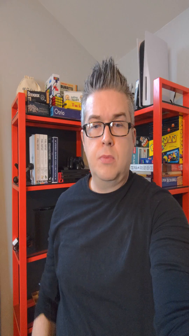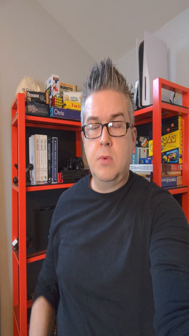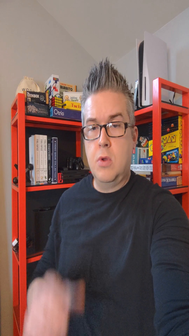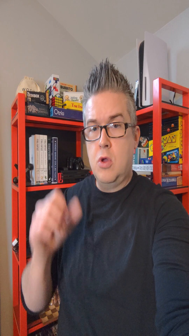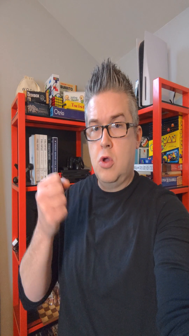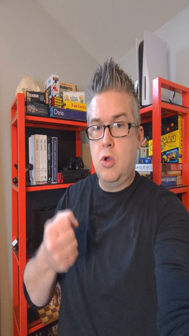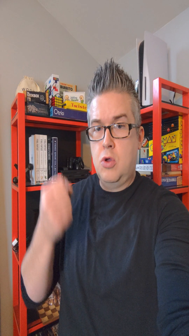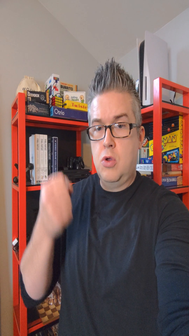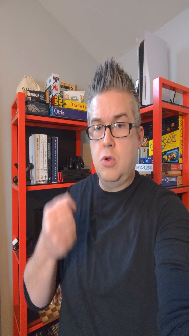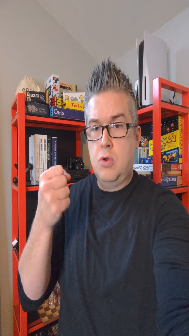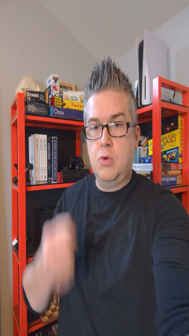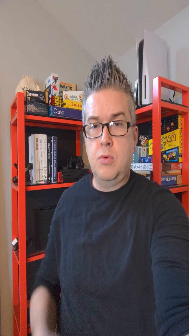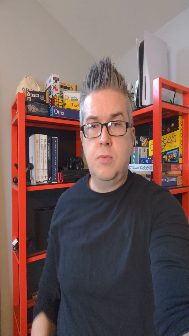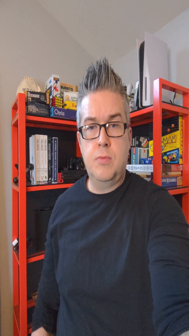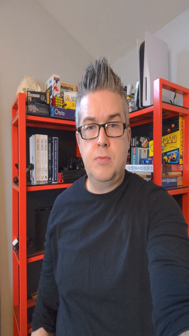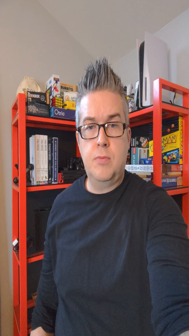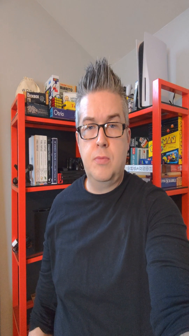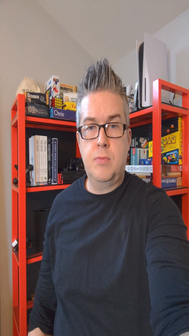car